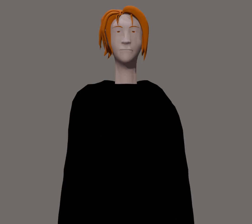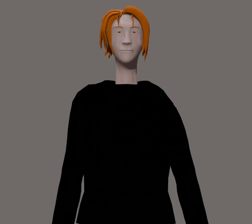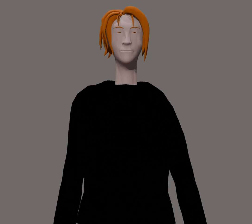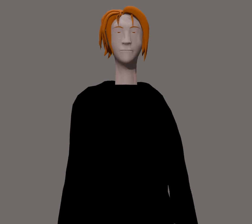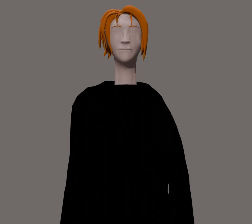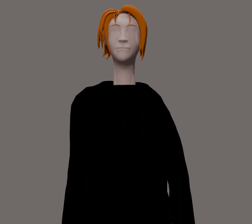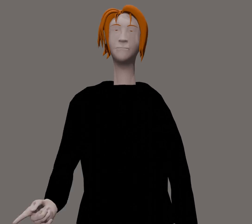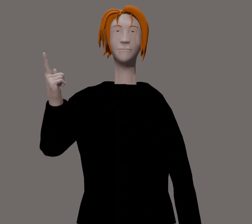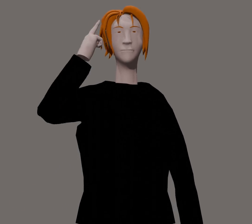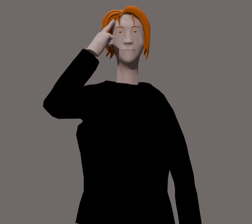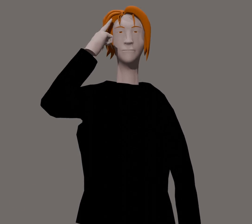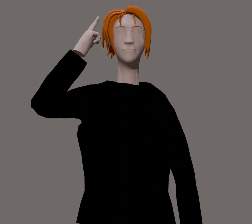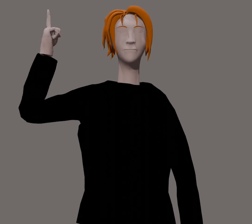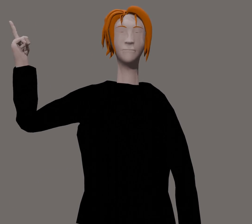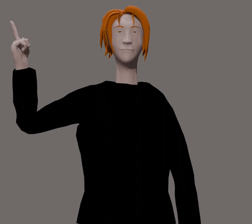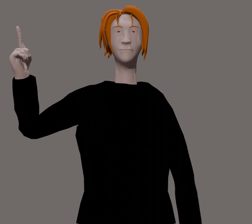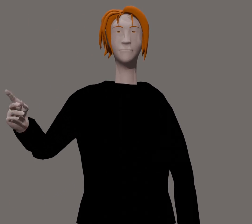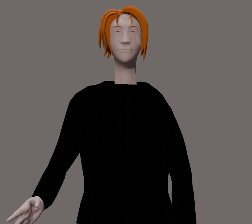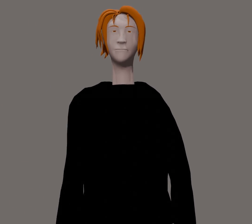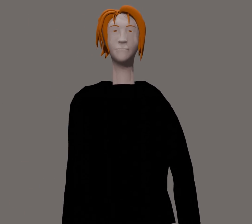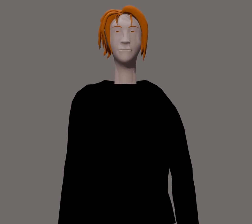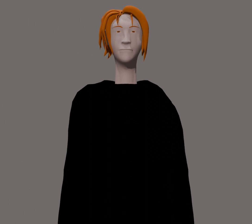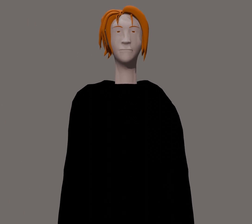Cent